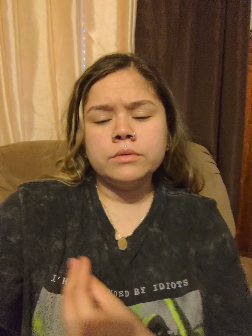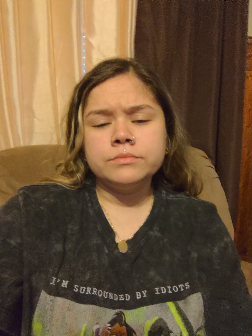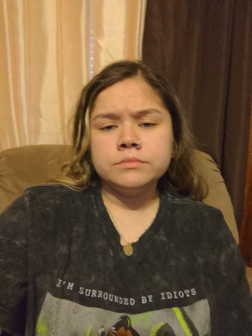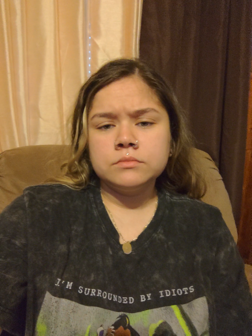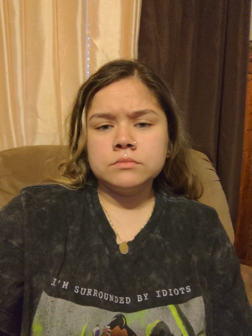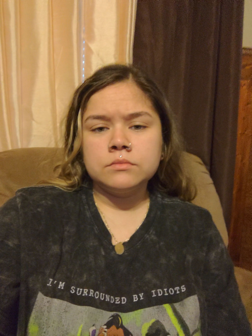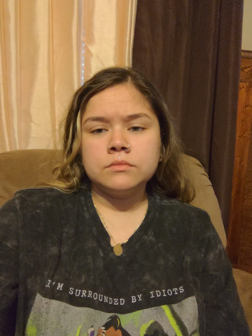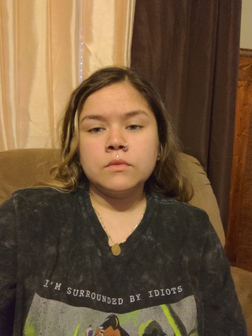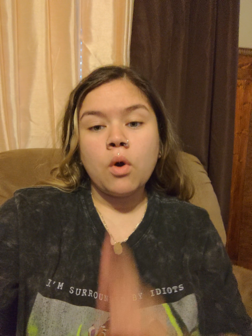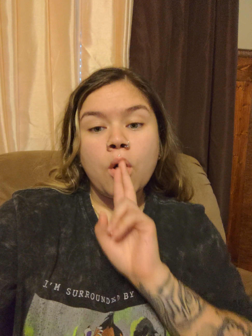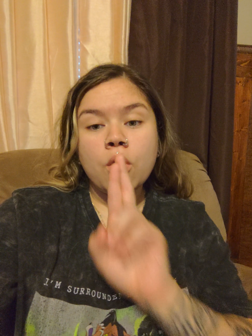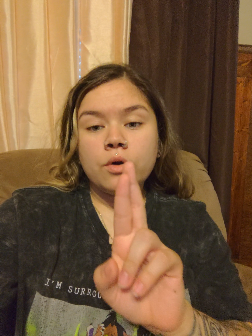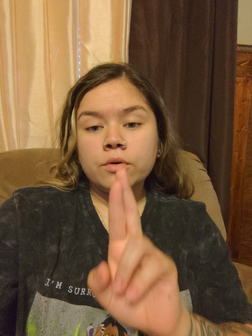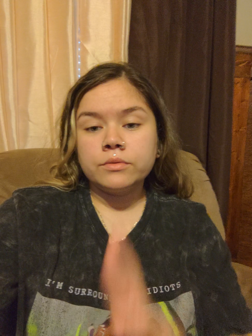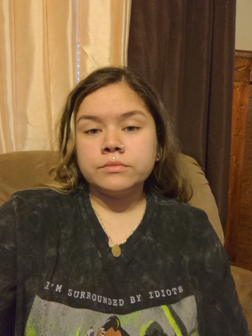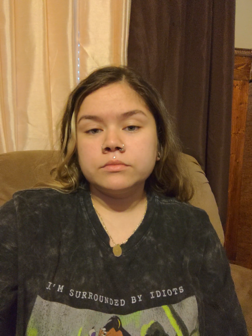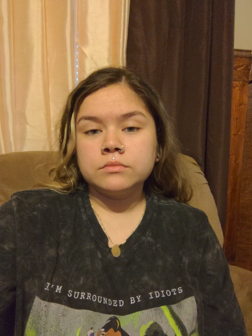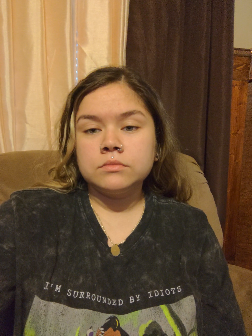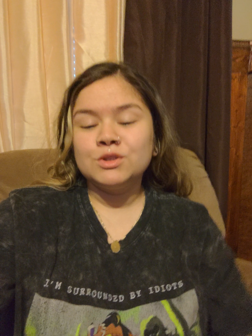are